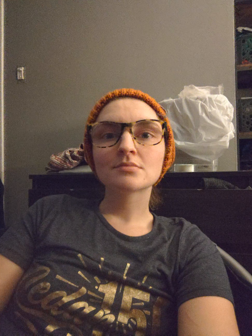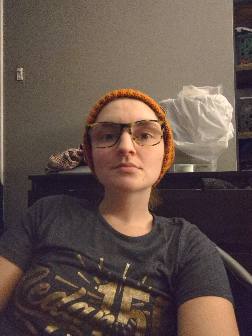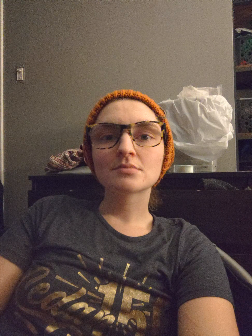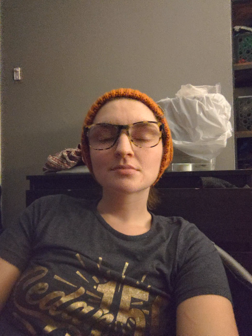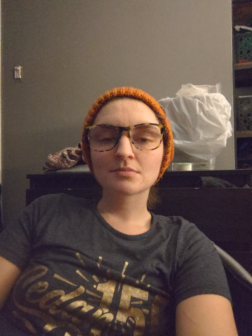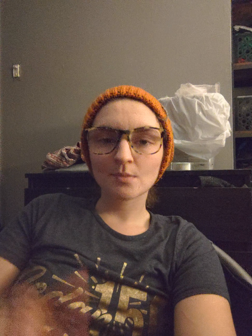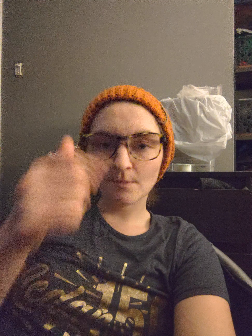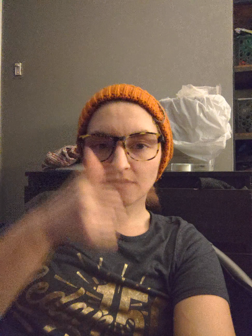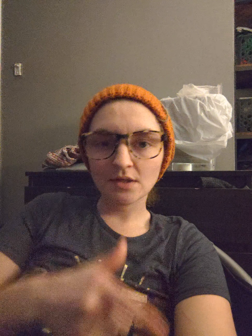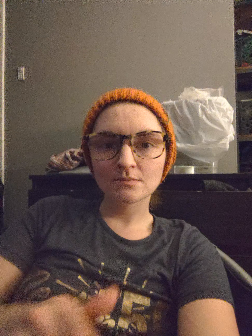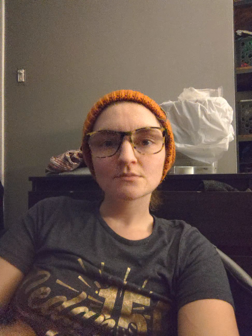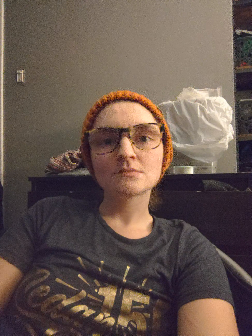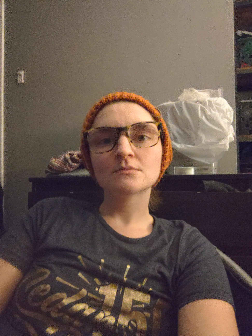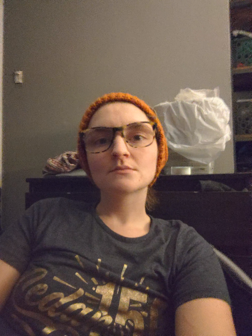brother